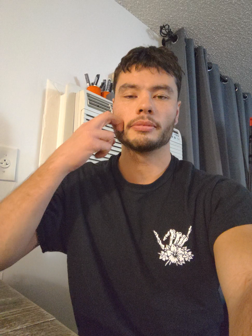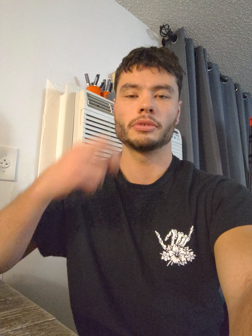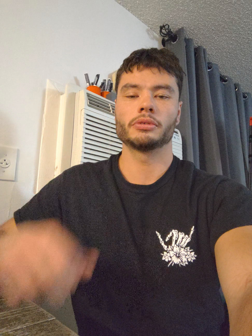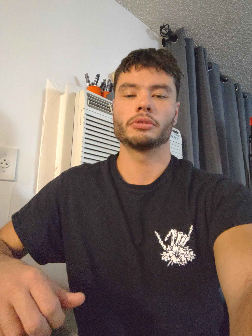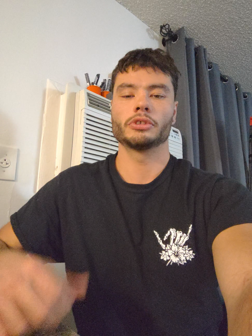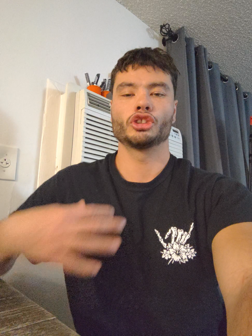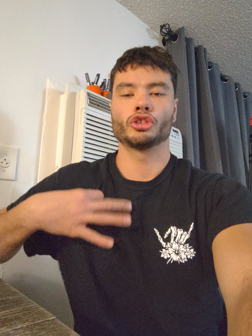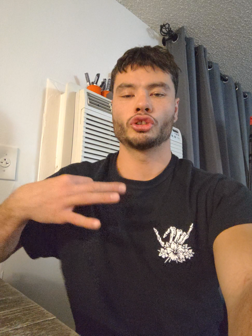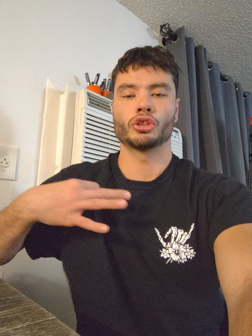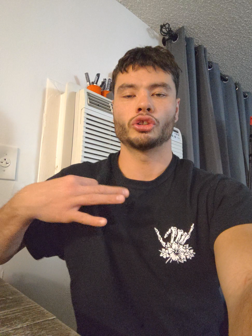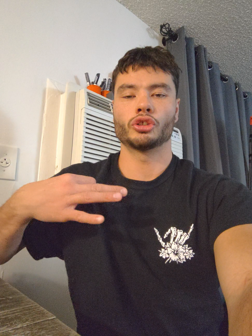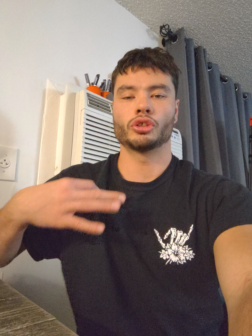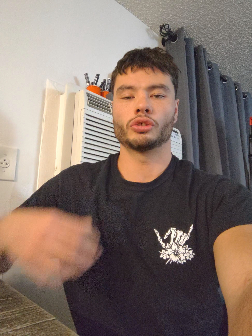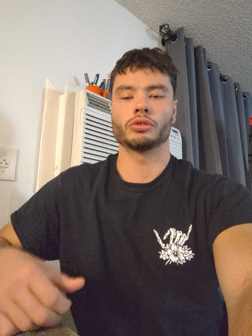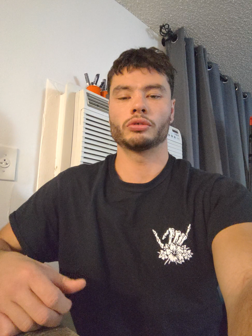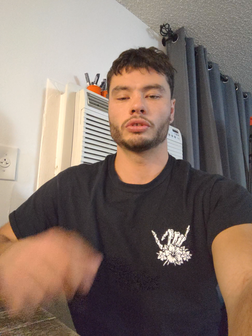shirt